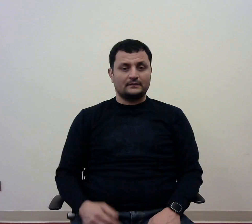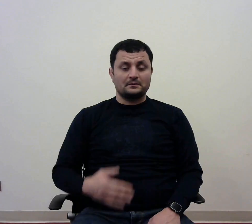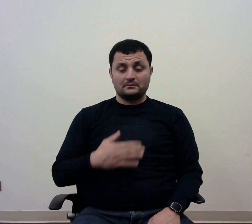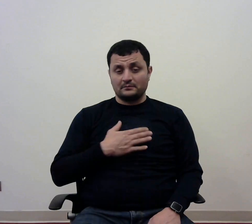mənim